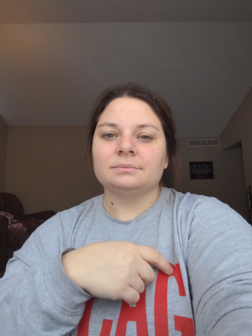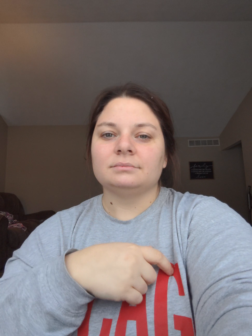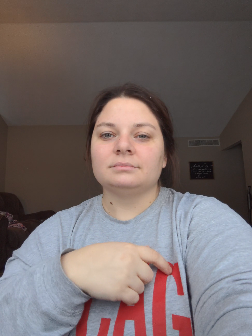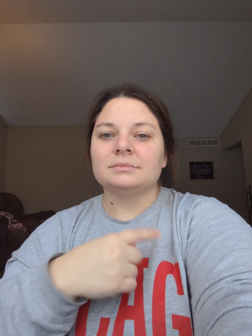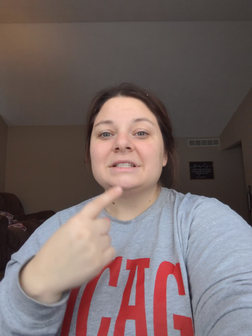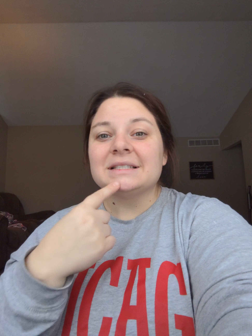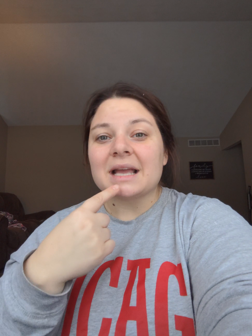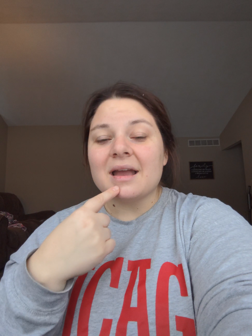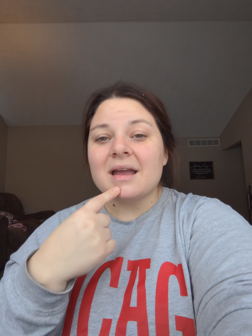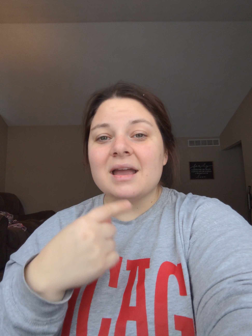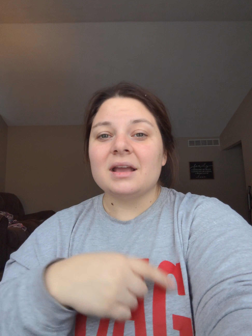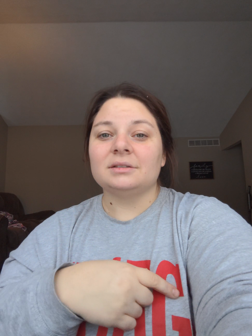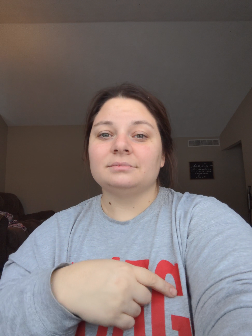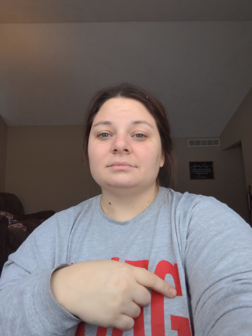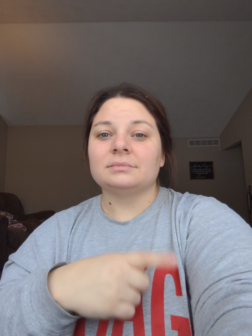say